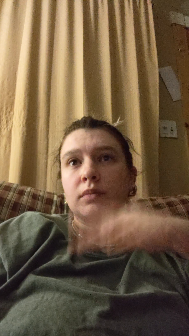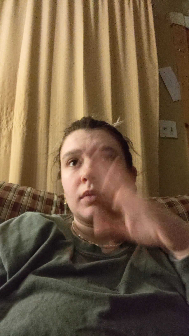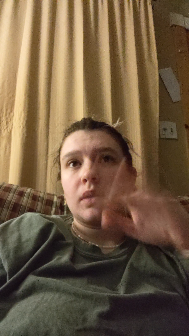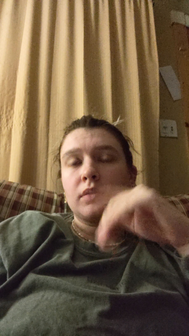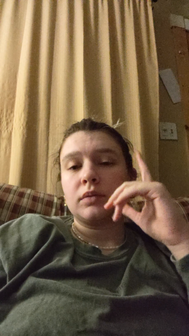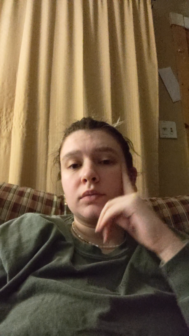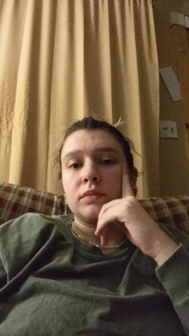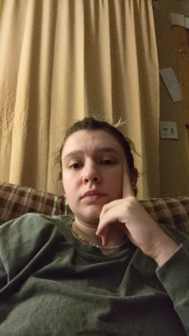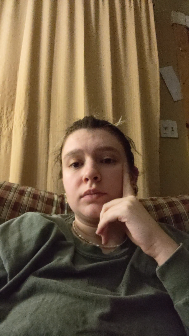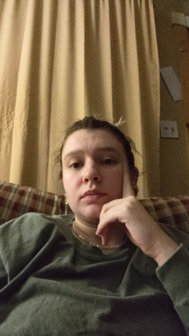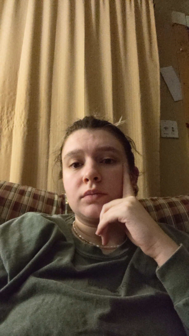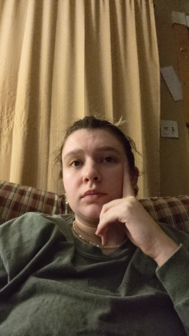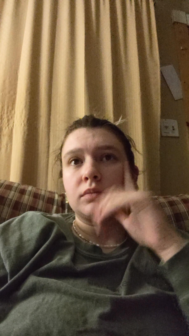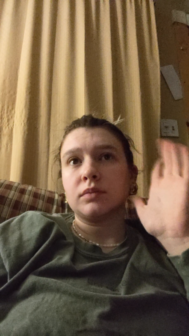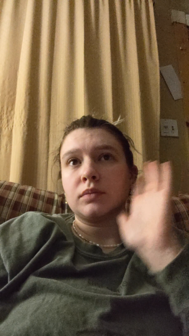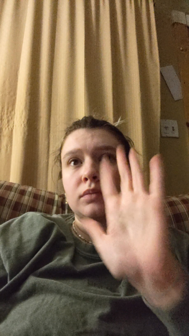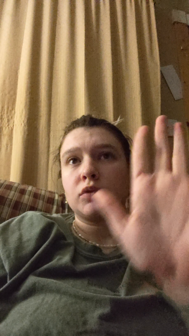push